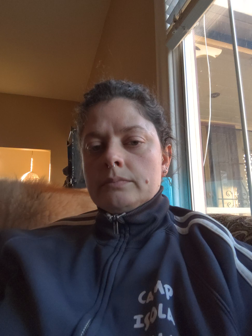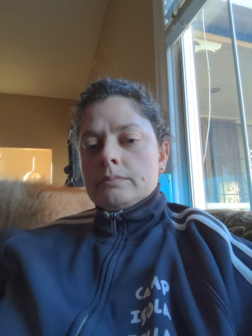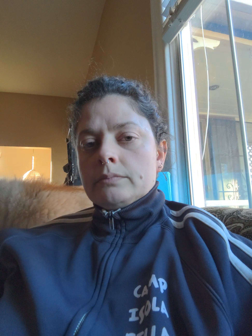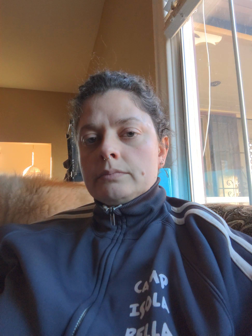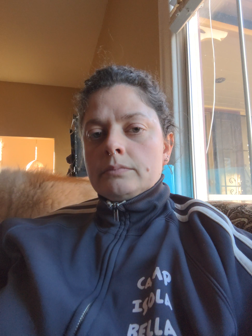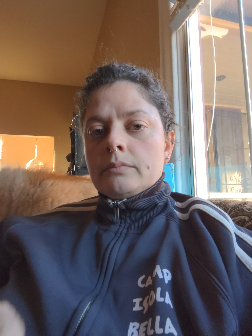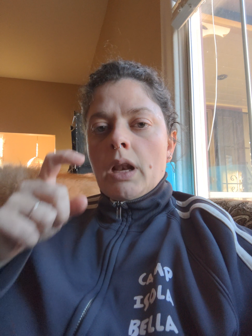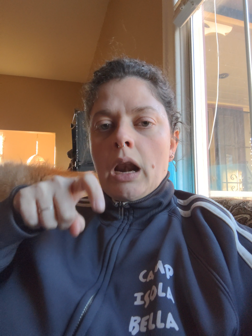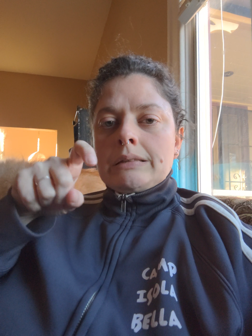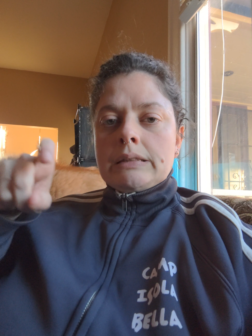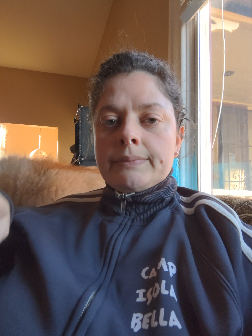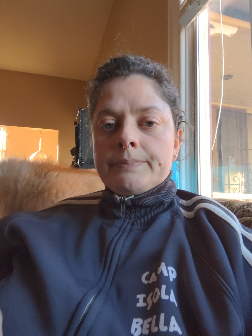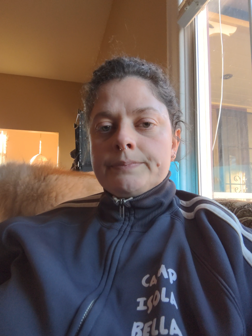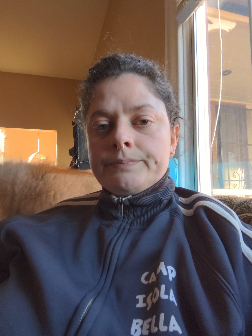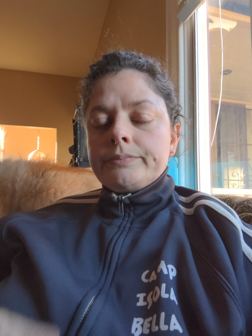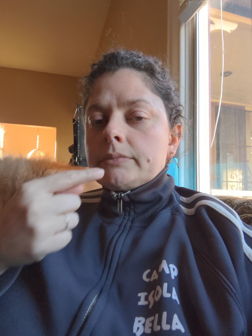closet